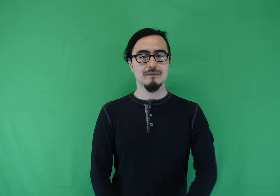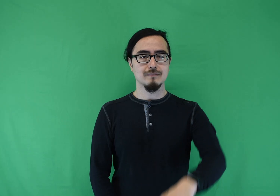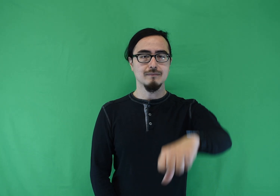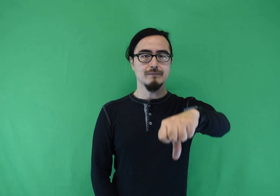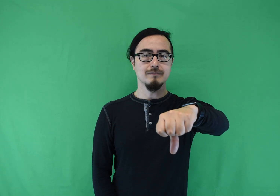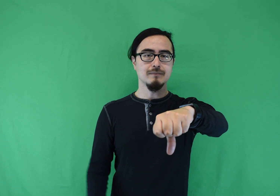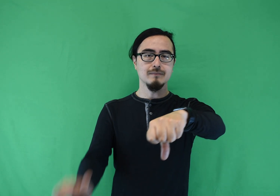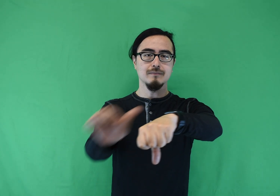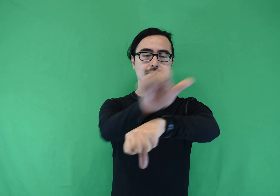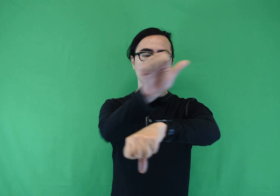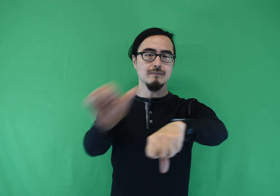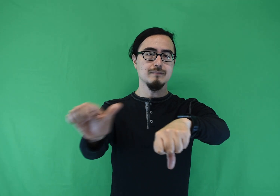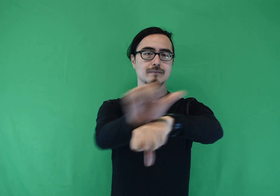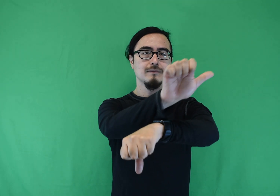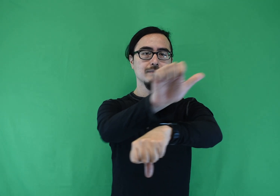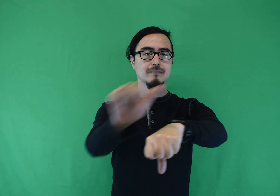carro